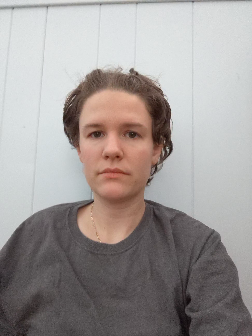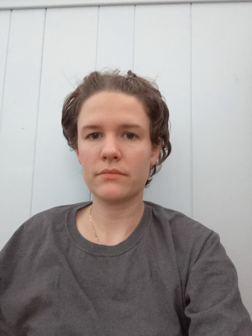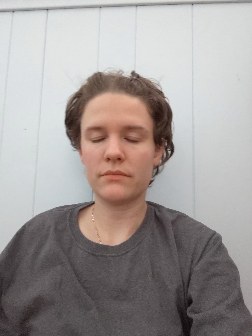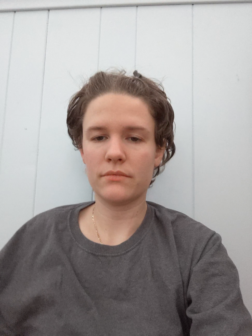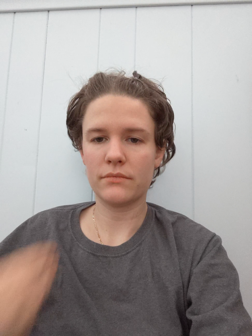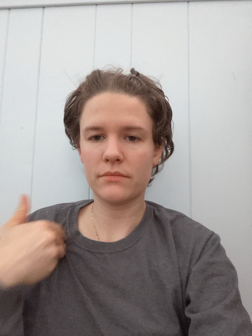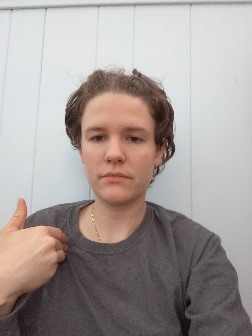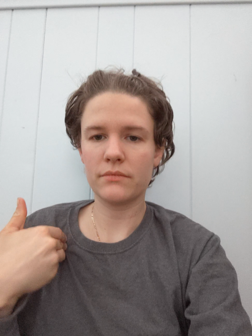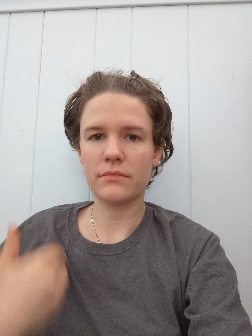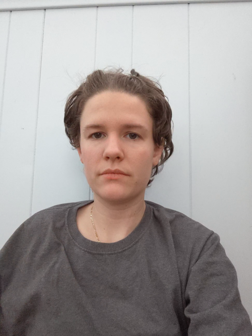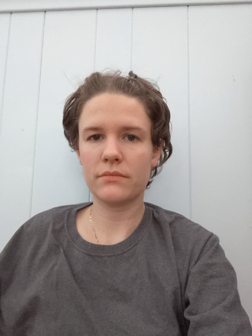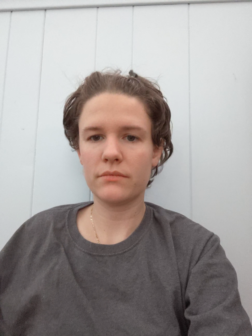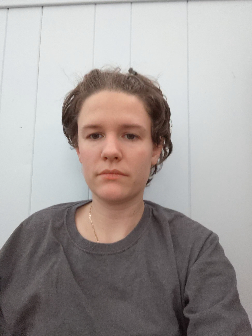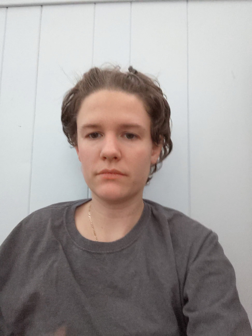have